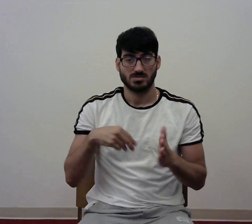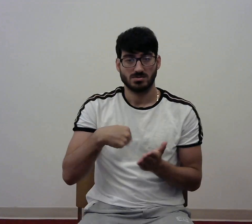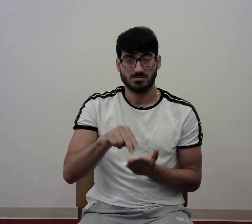almaq